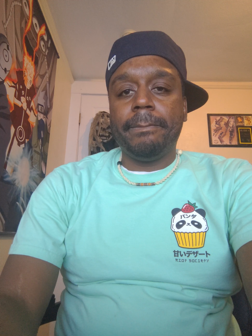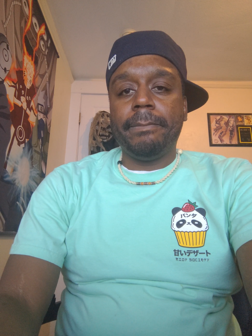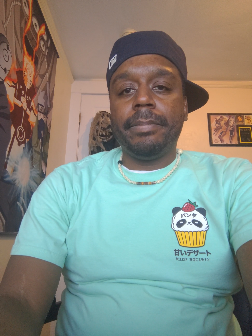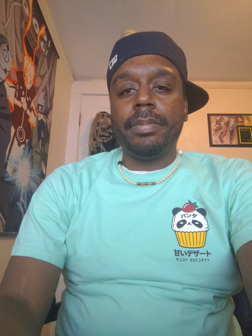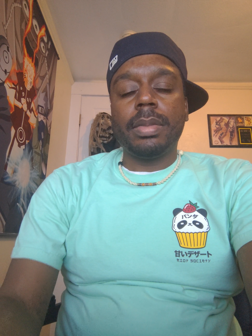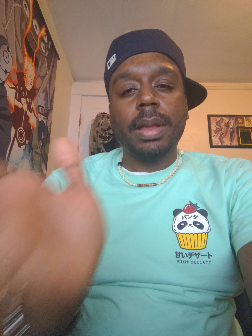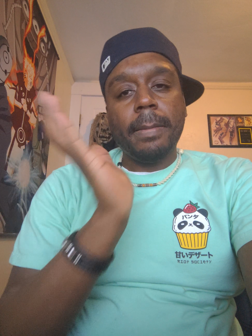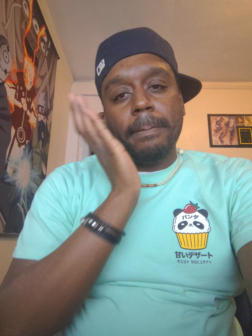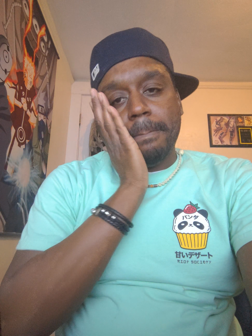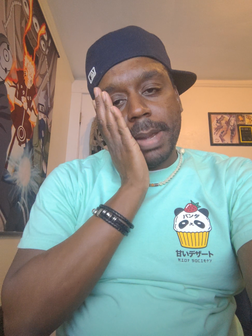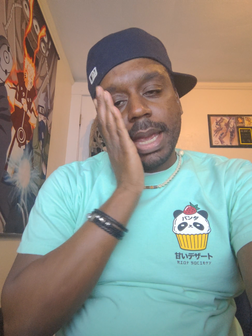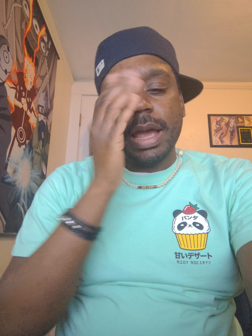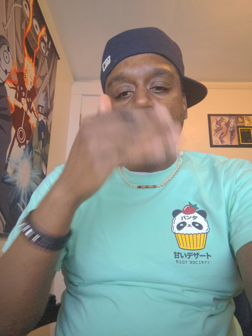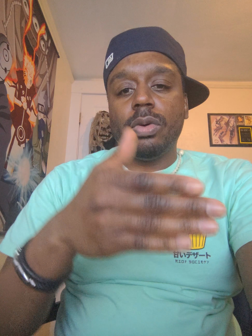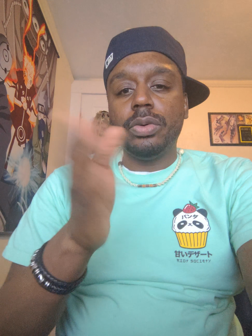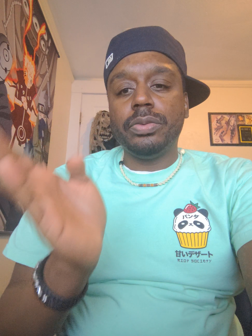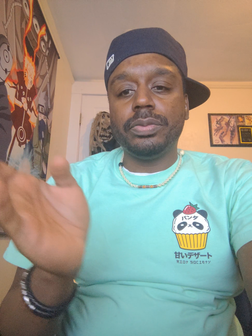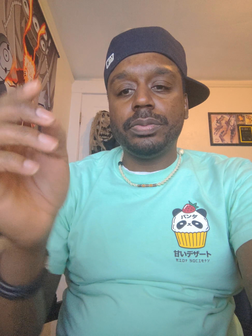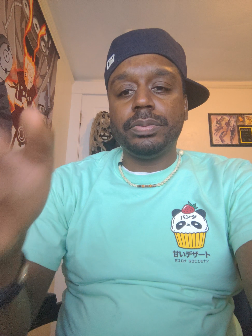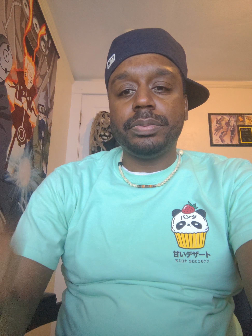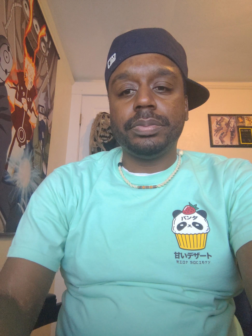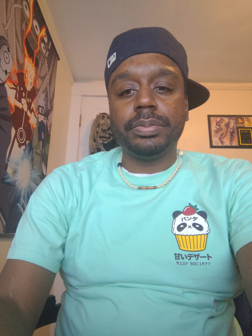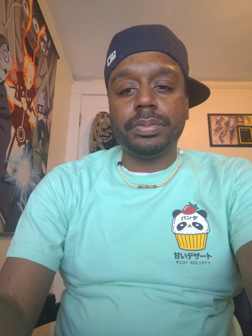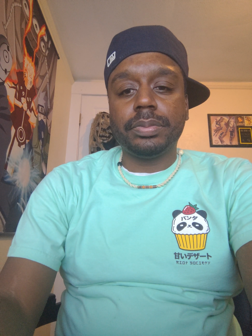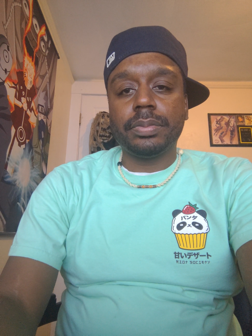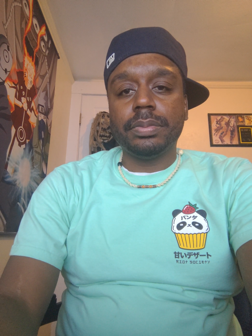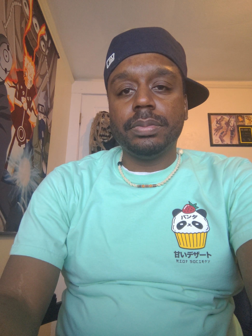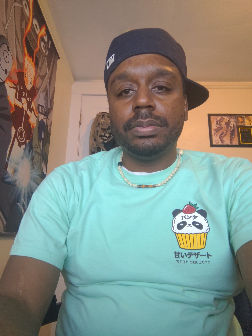bedroom